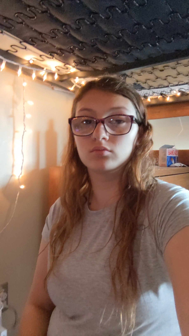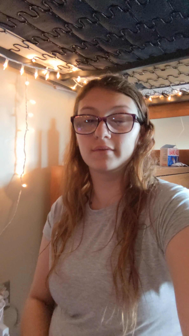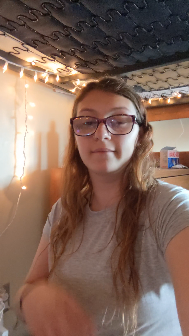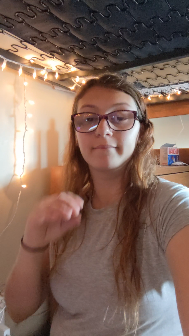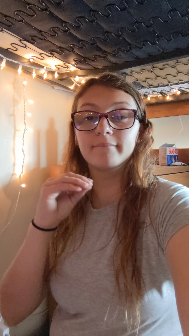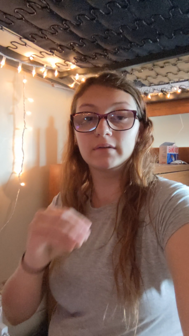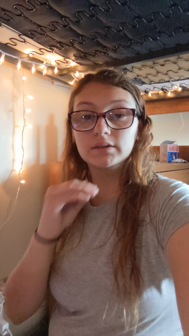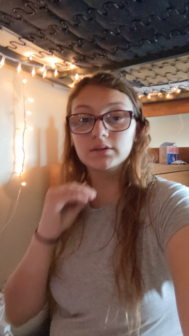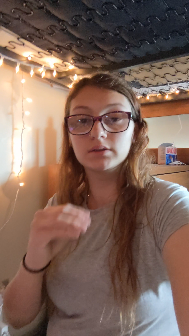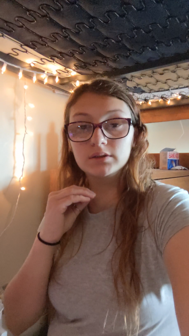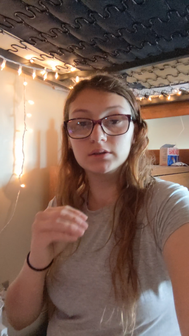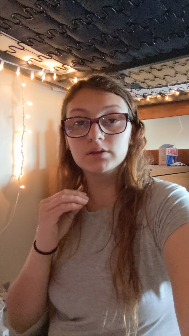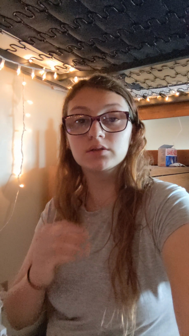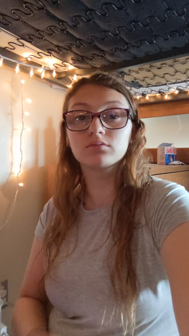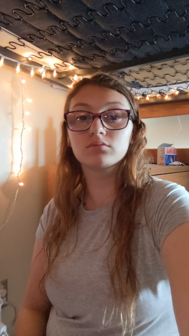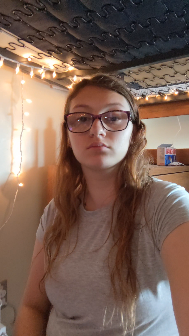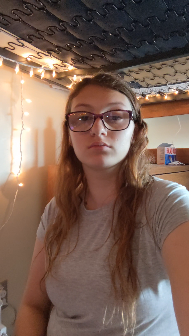fix